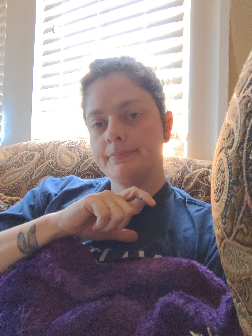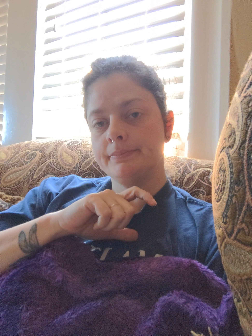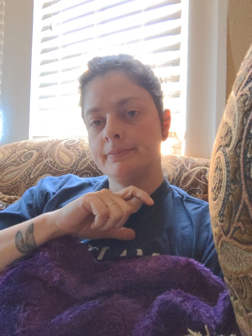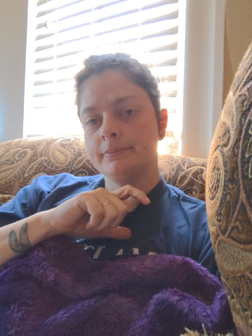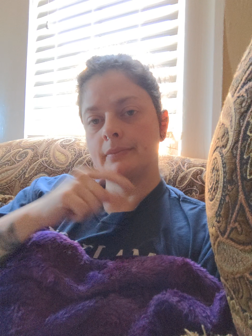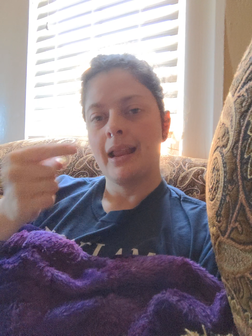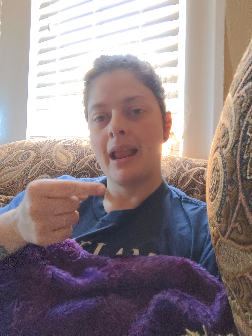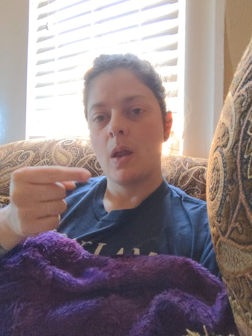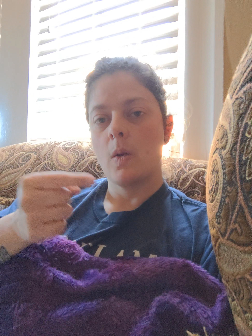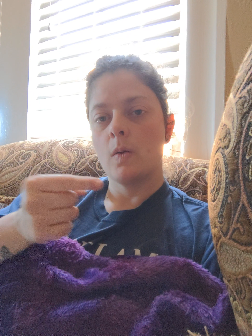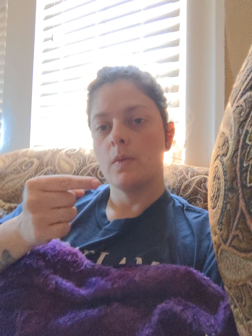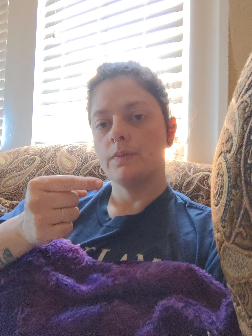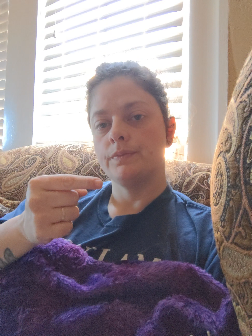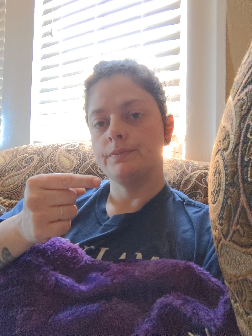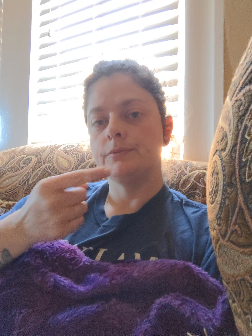owie